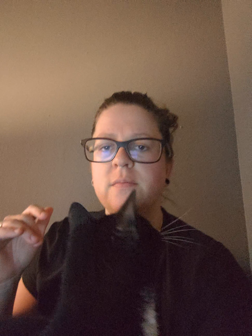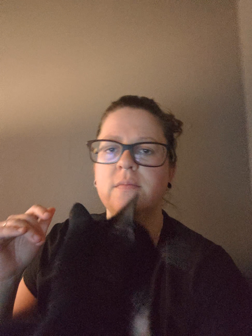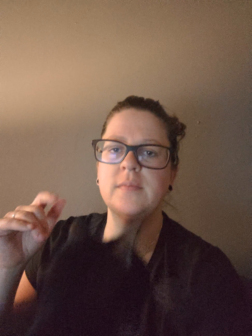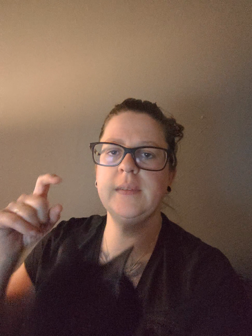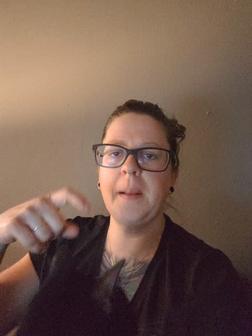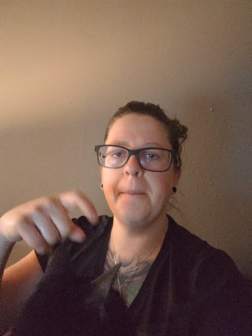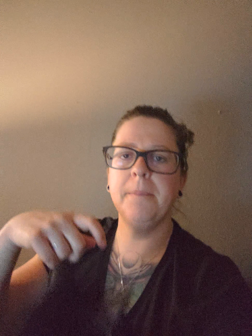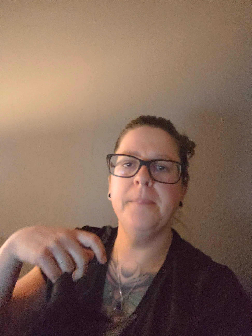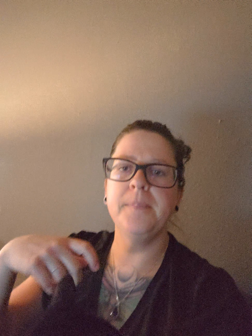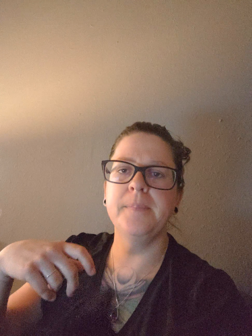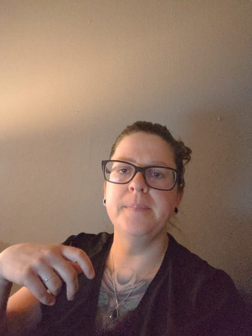time